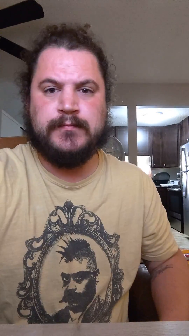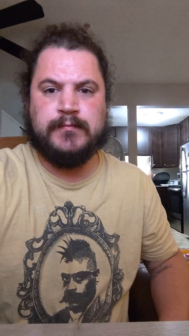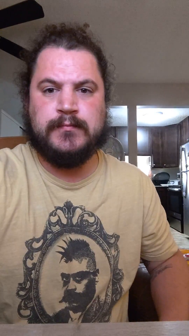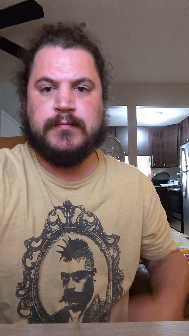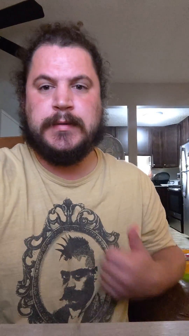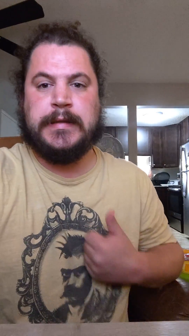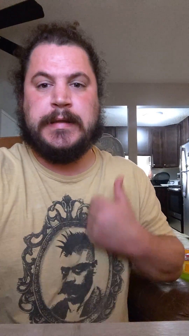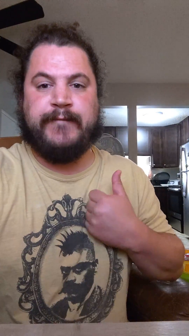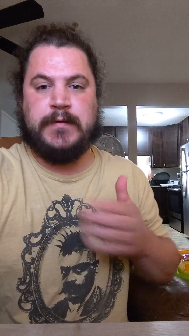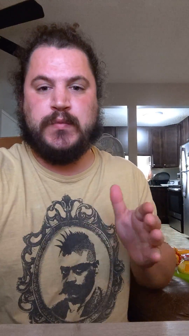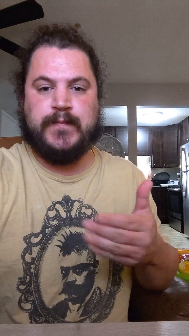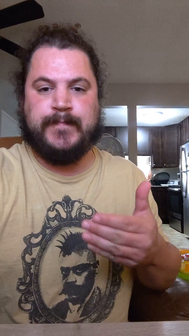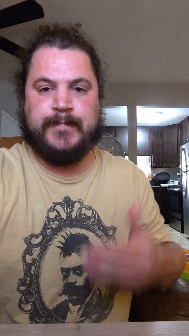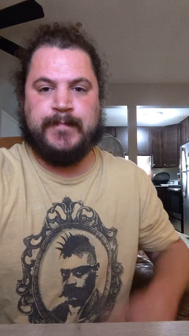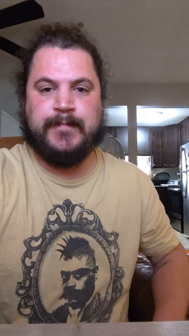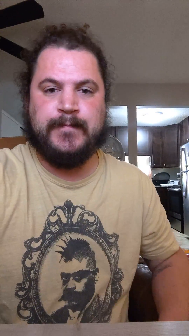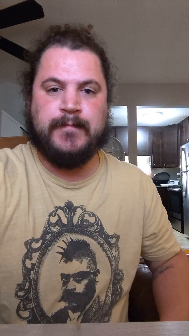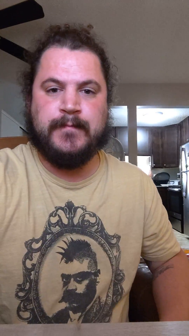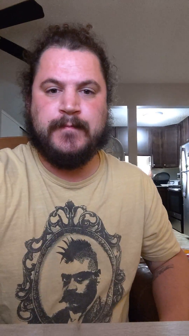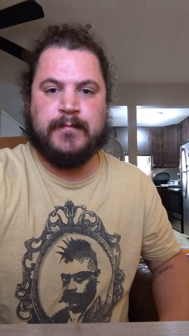living room